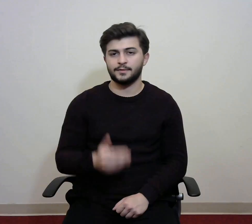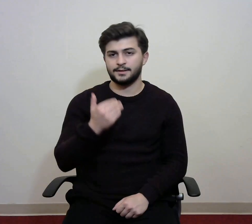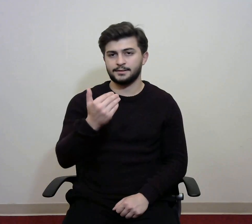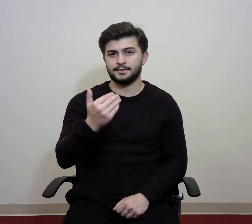siz